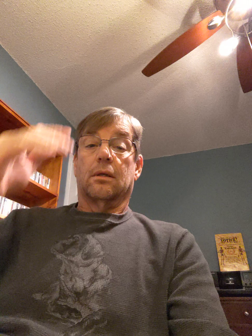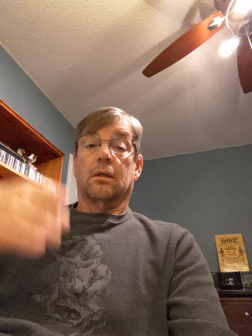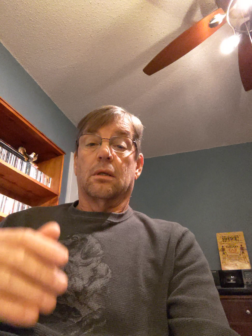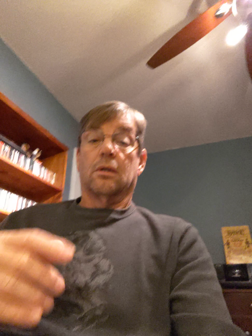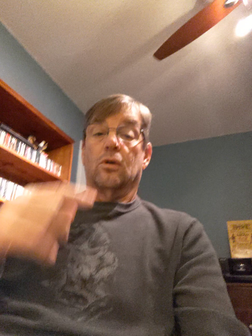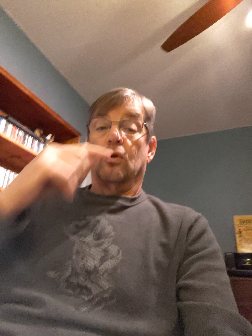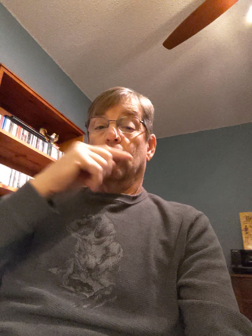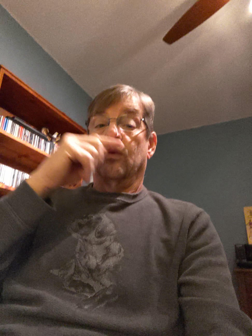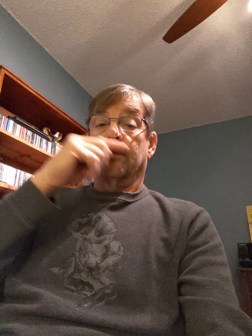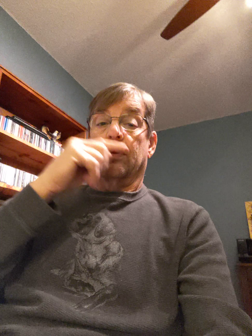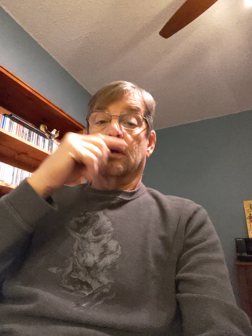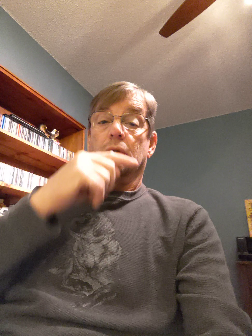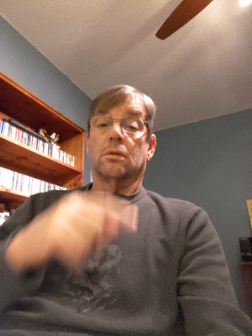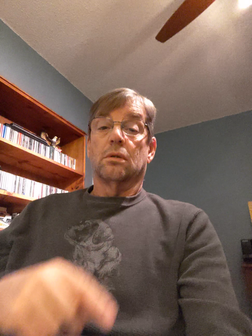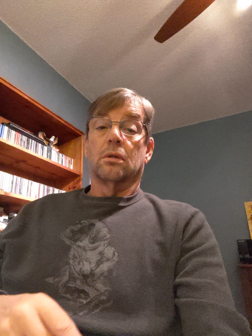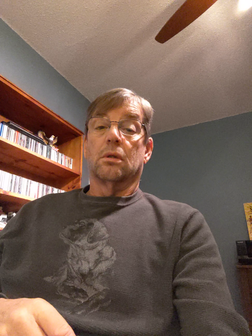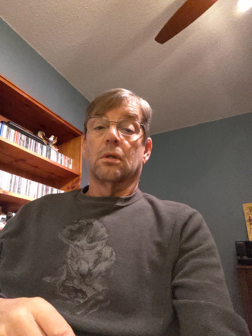toothbrush